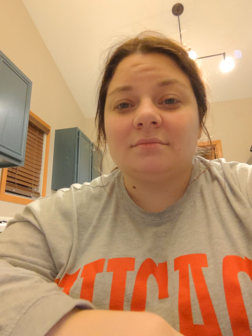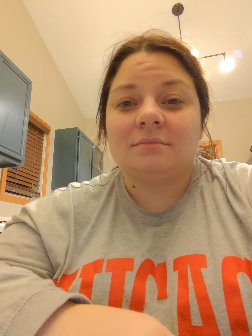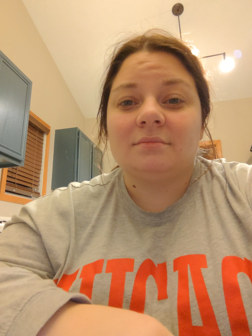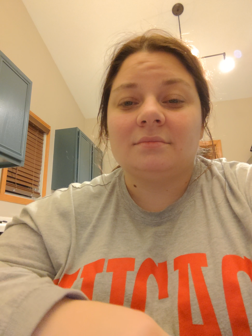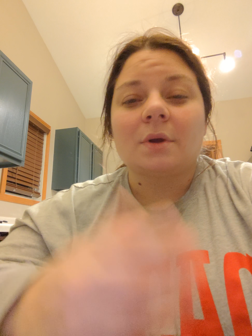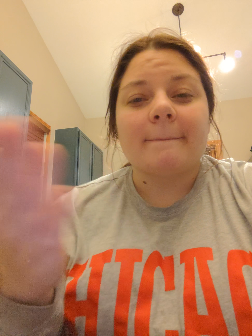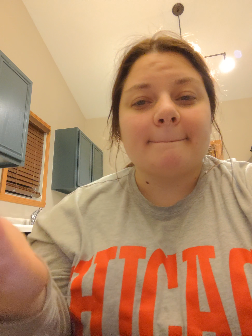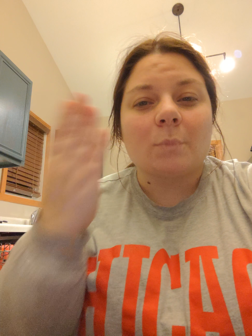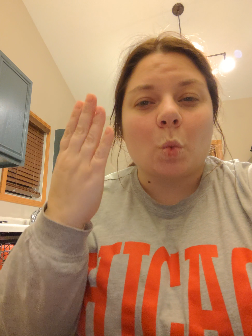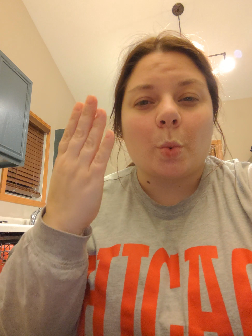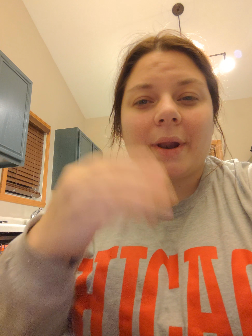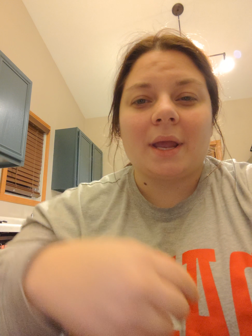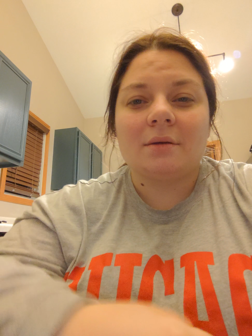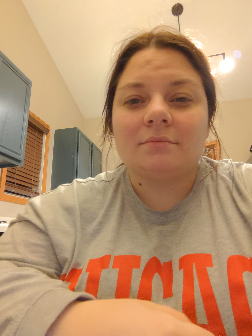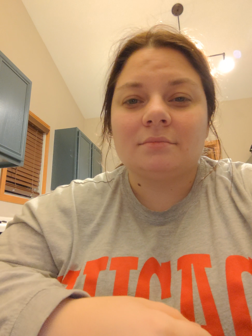morning